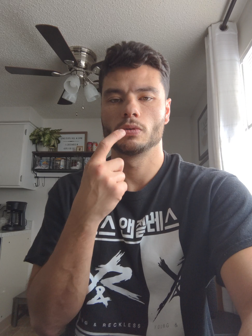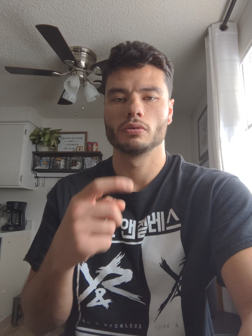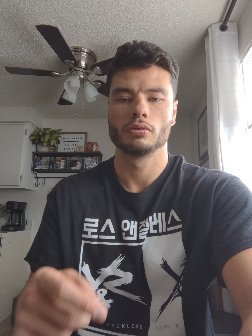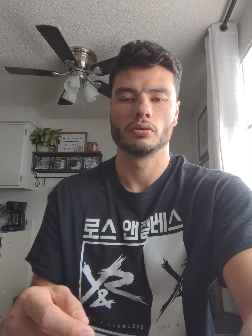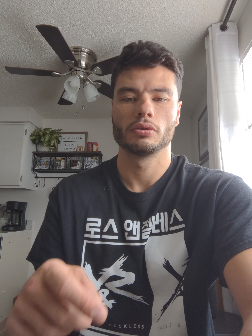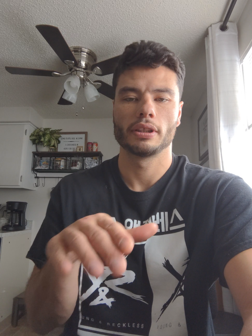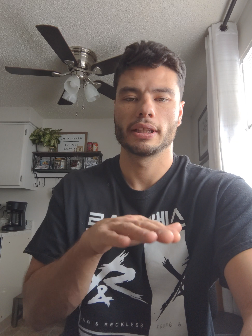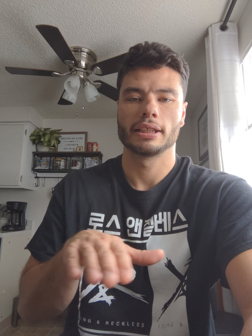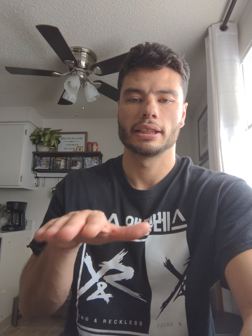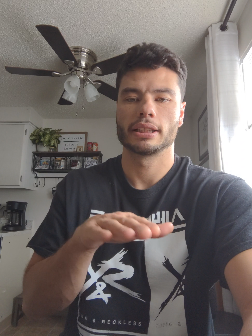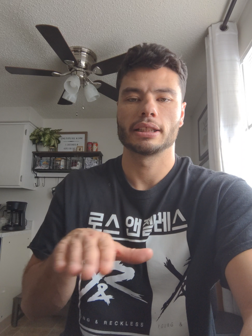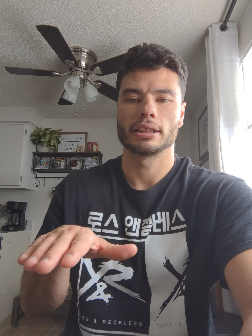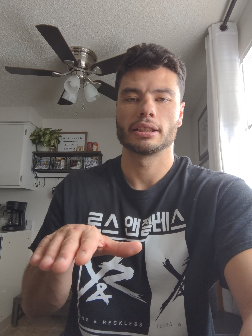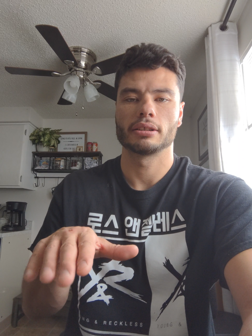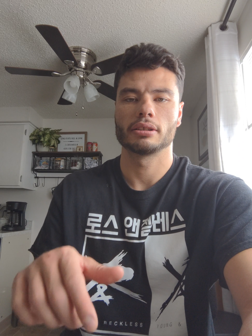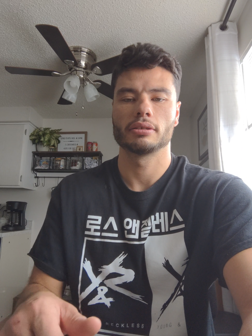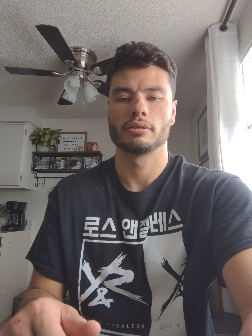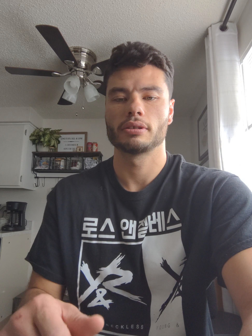clean